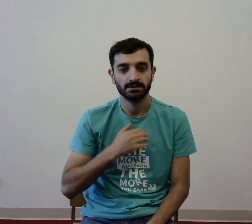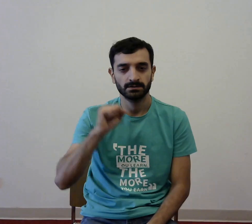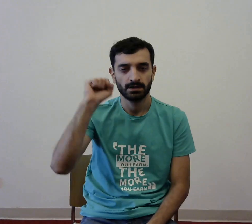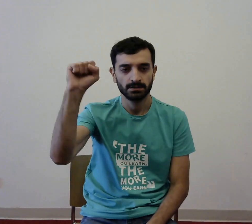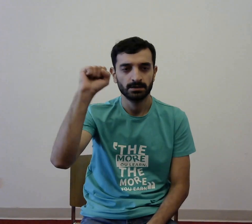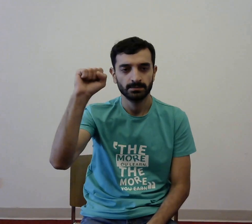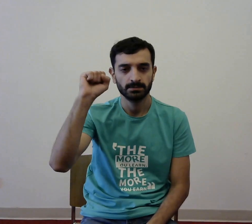qarabağ